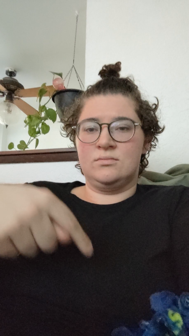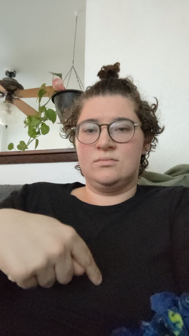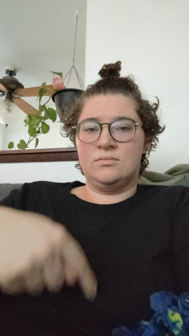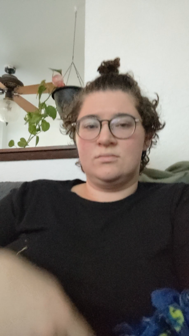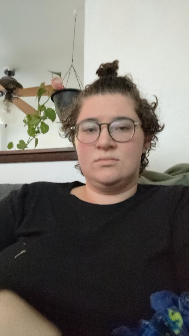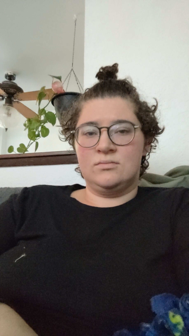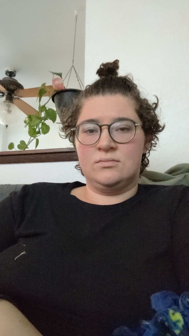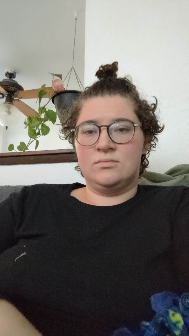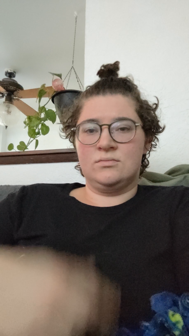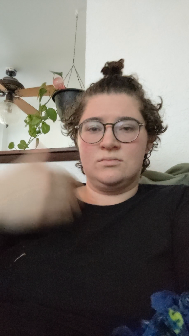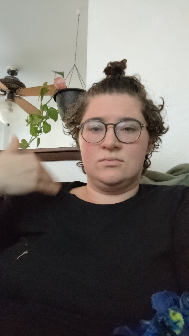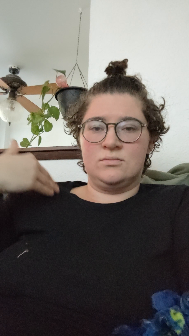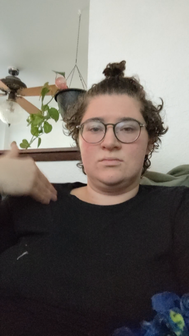shoulder